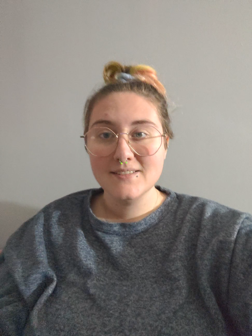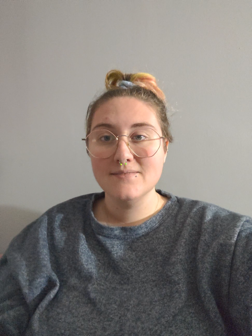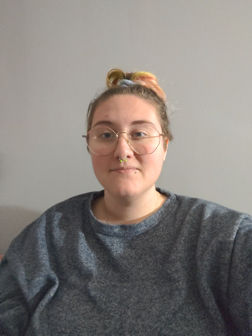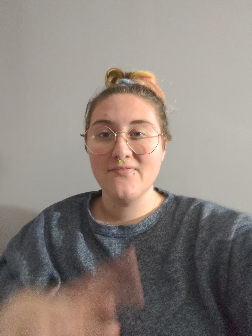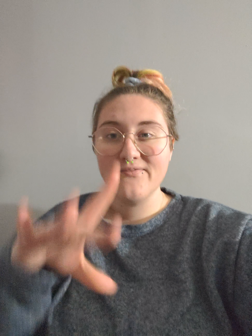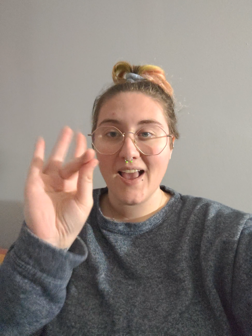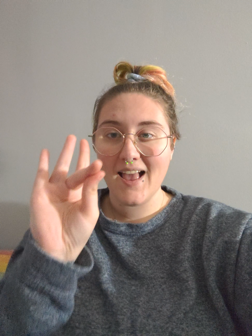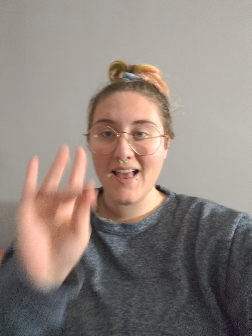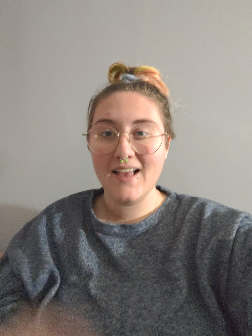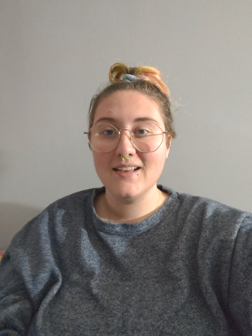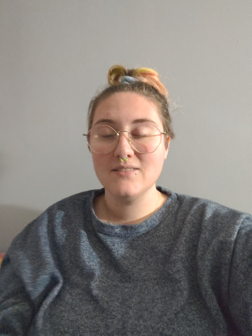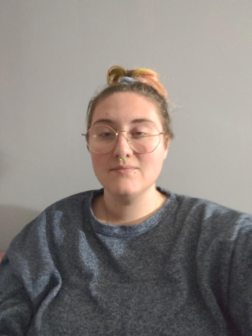find